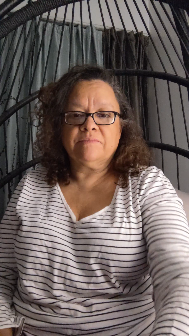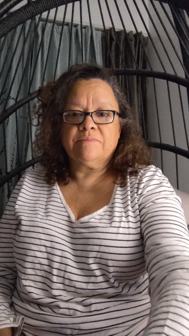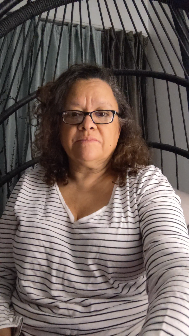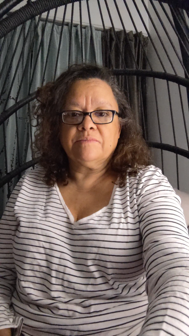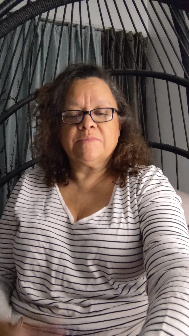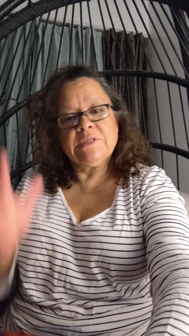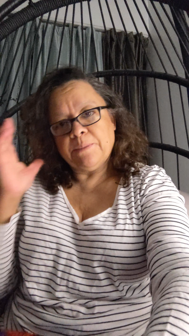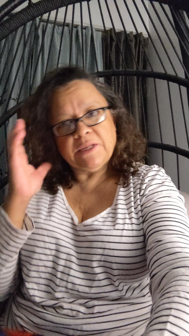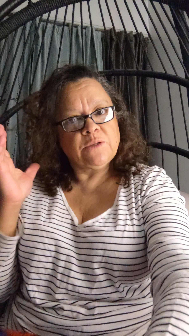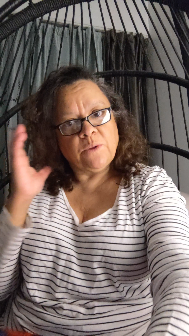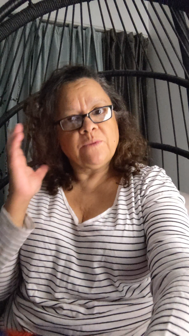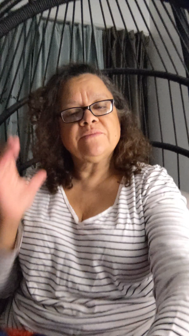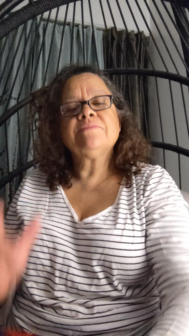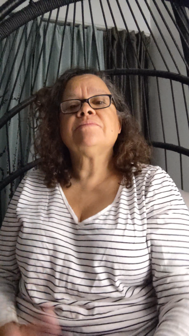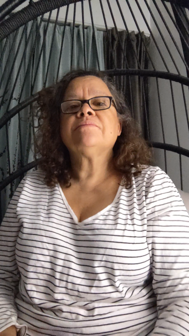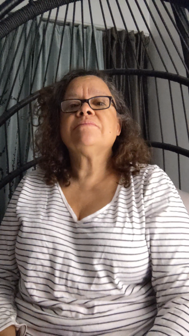pillow